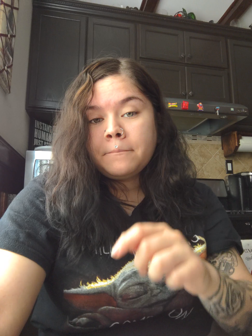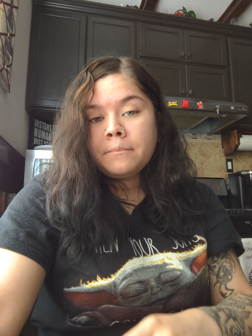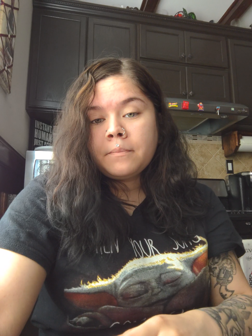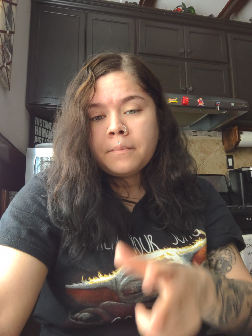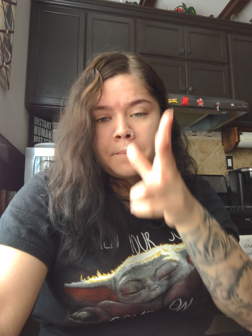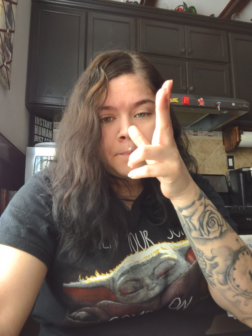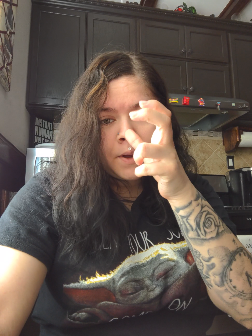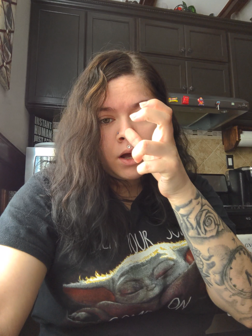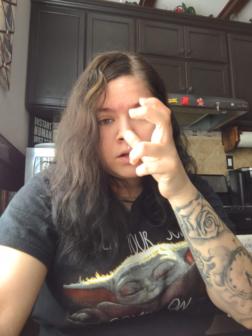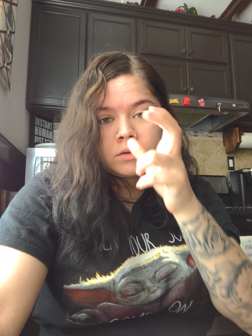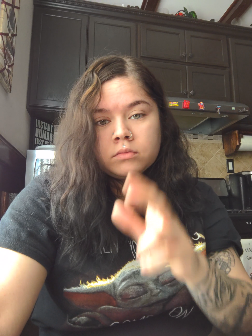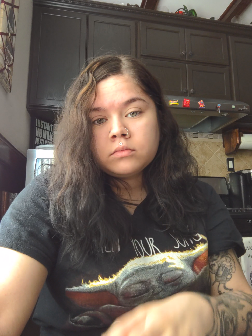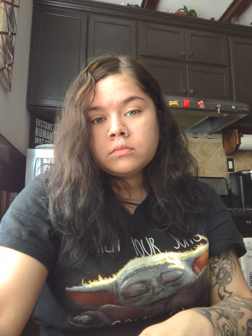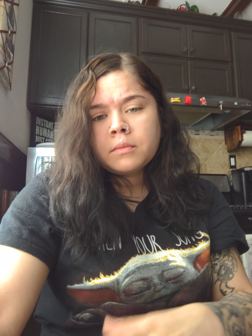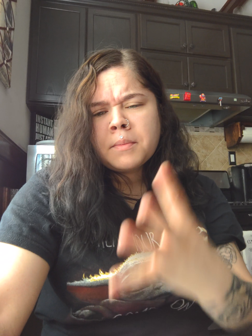bug